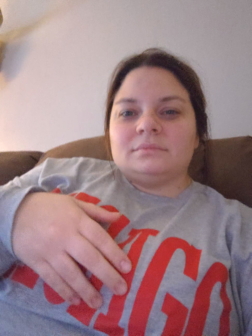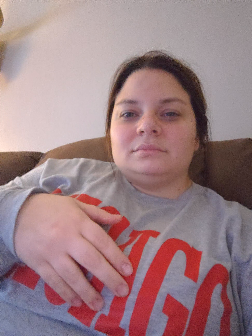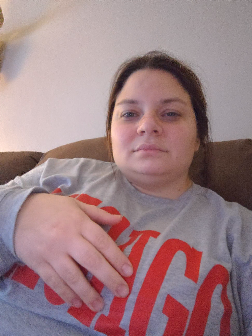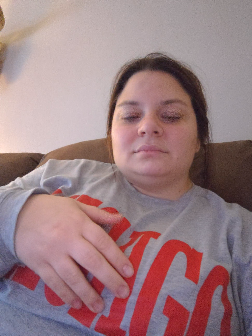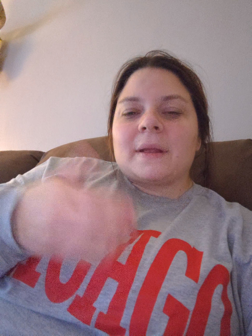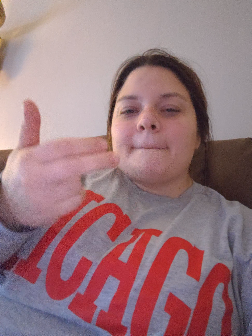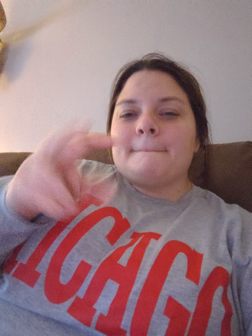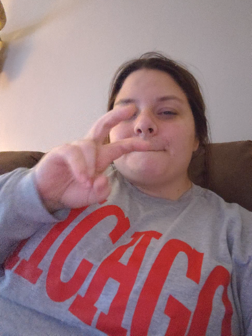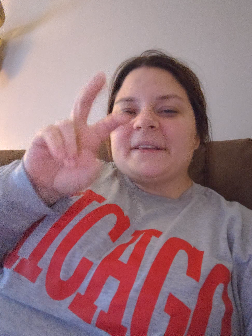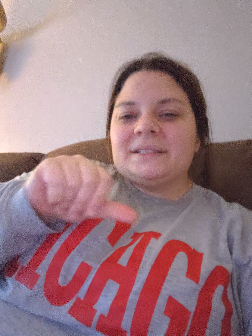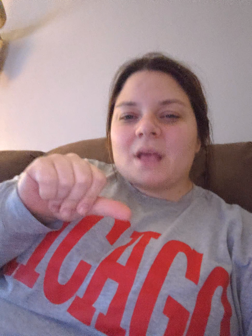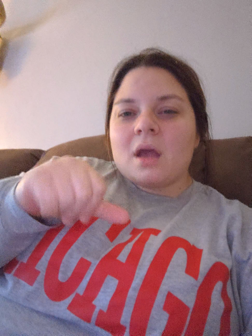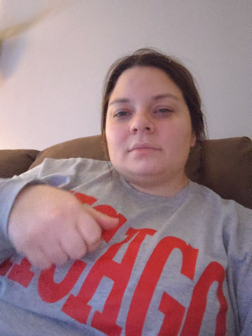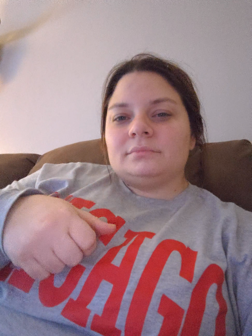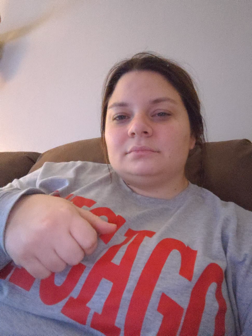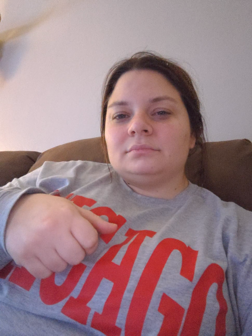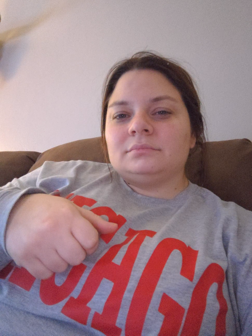pizza